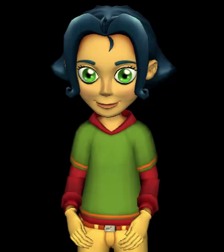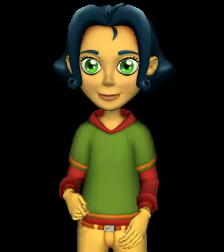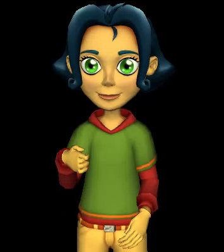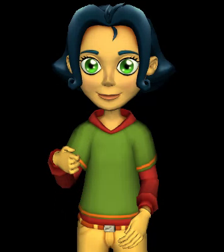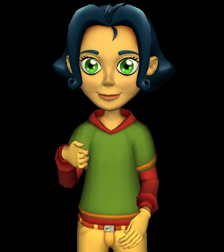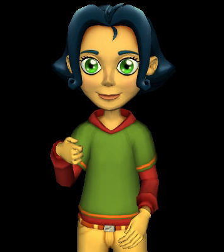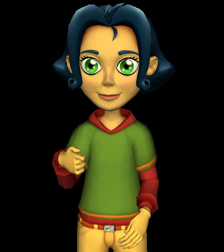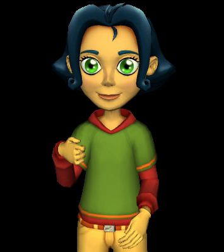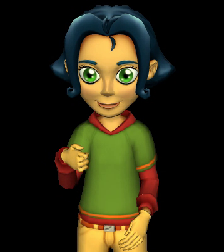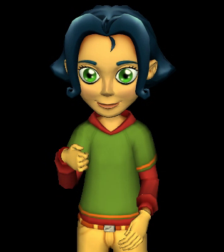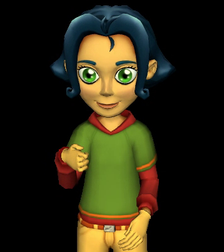مقلاة